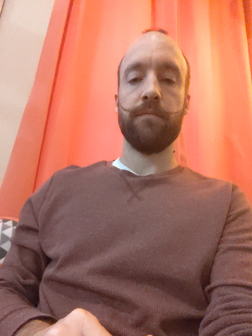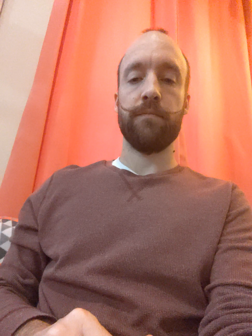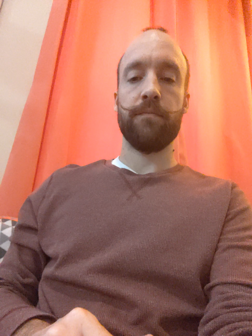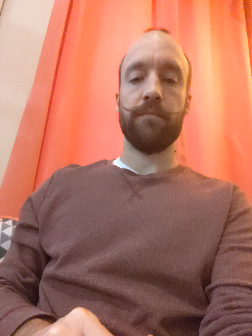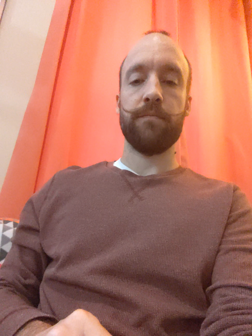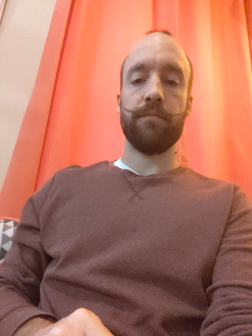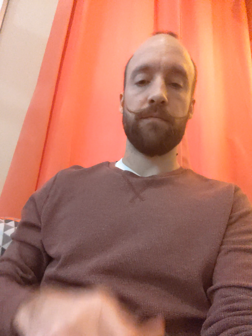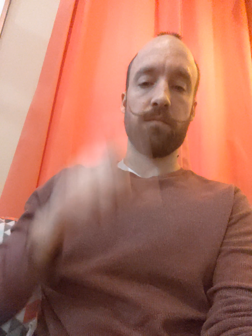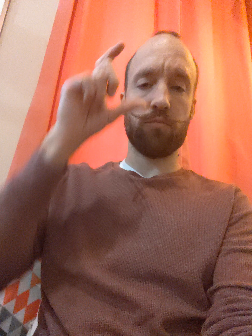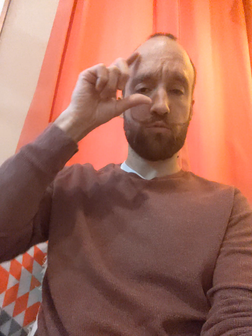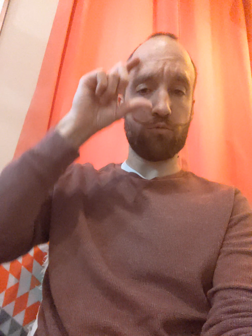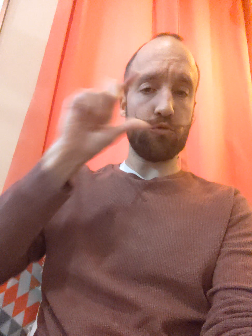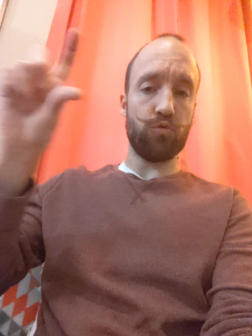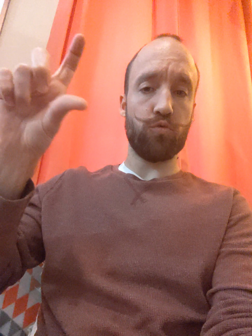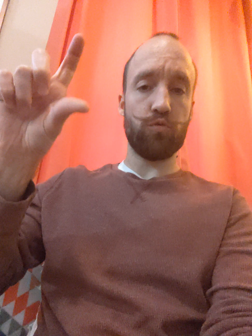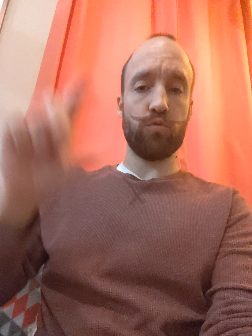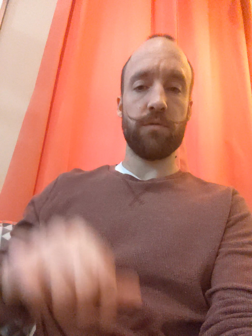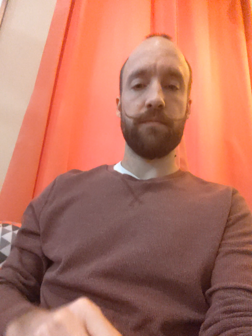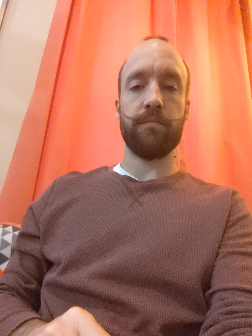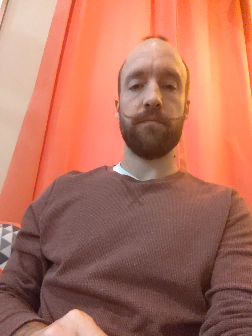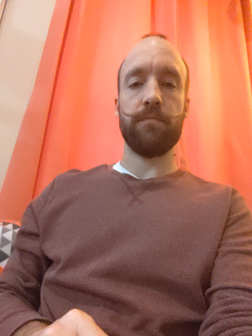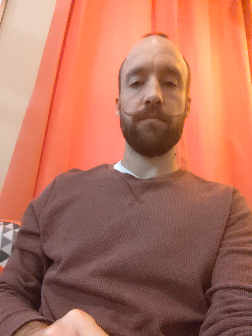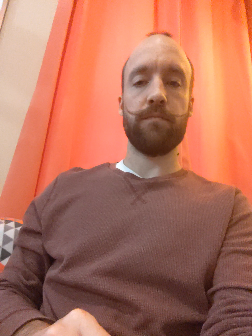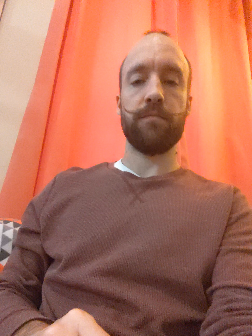moon